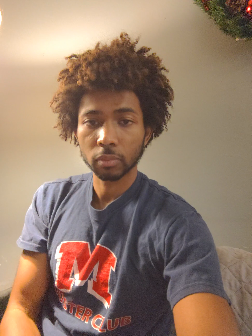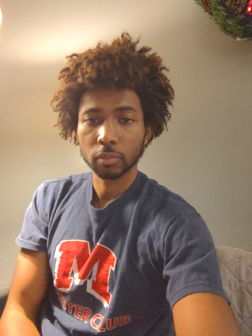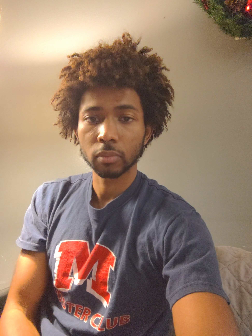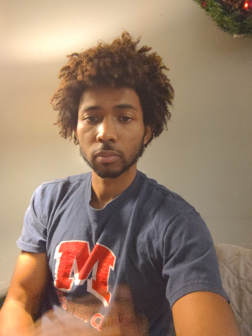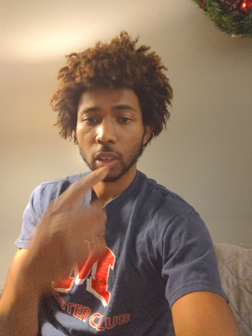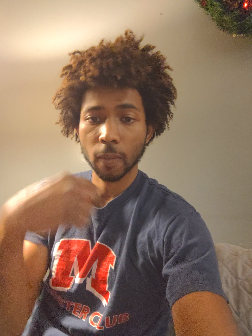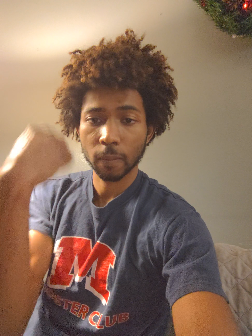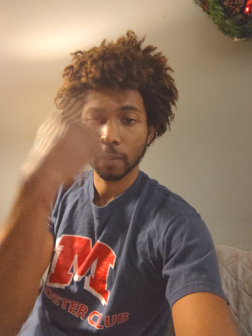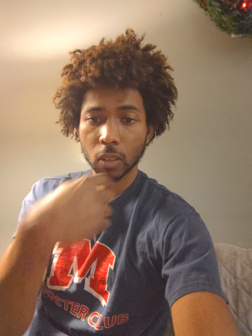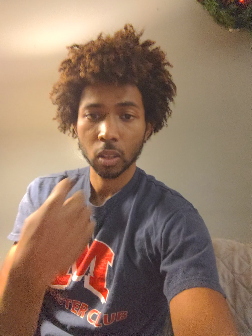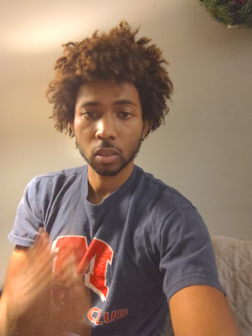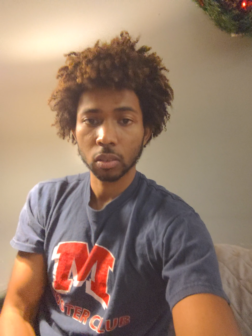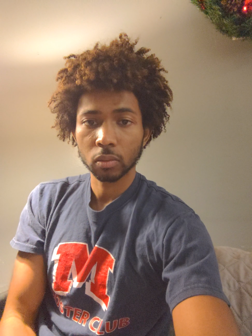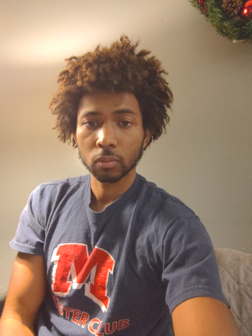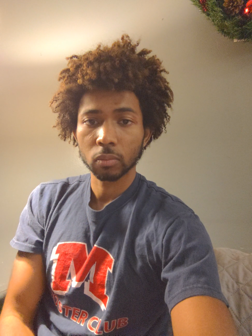face